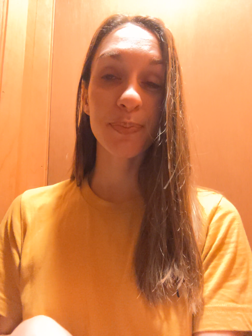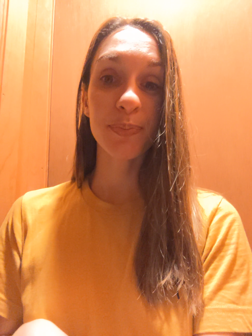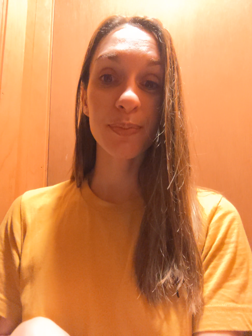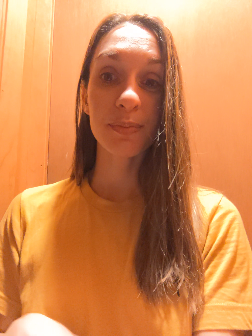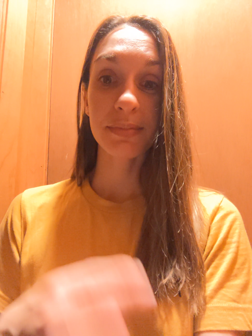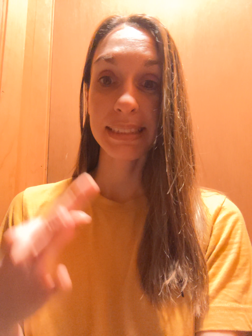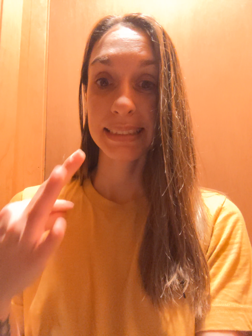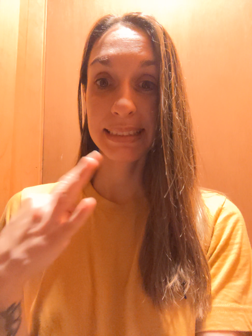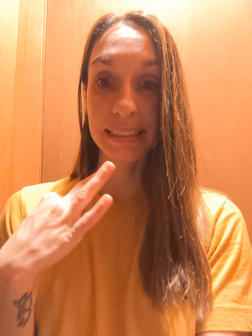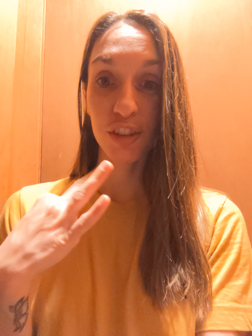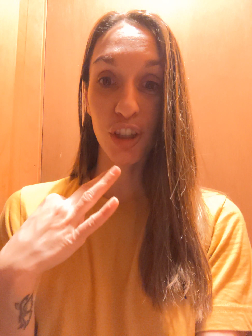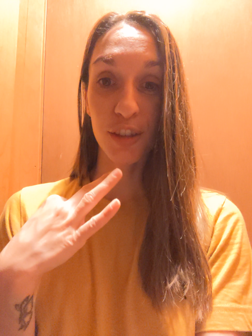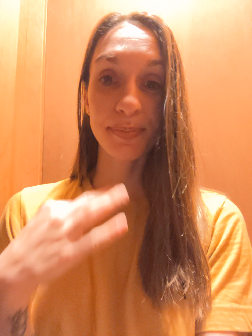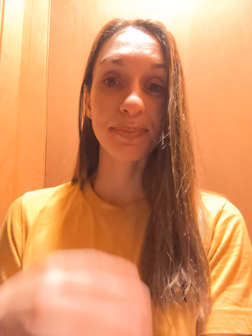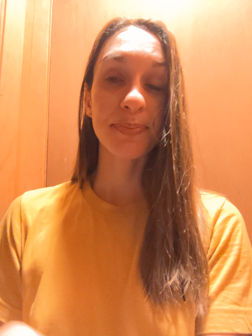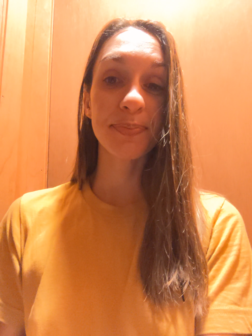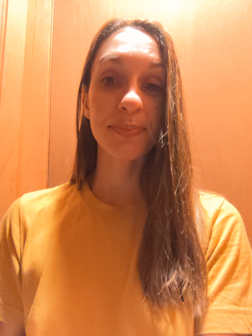shirt